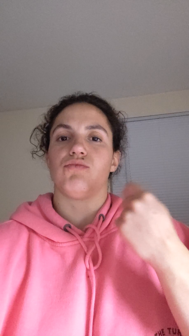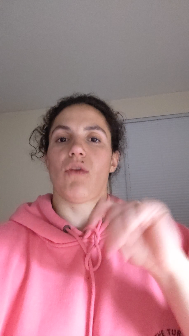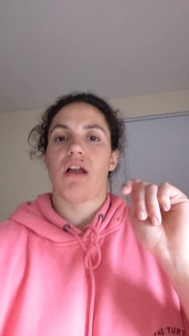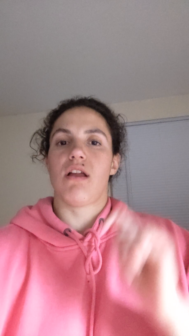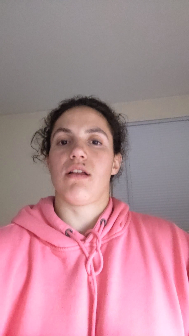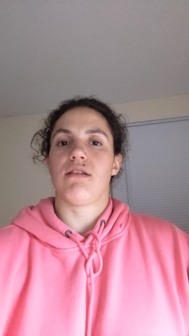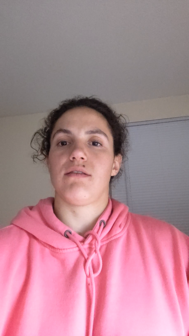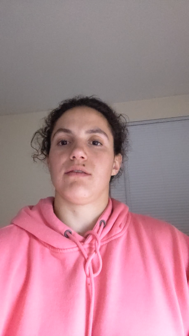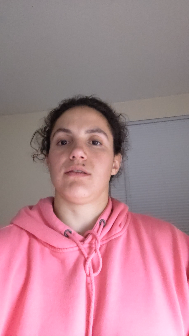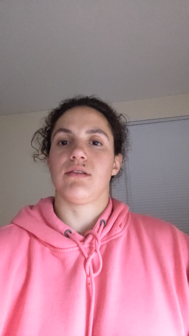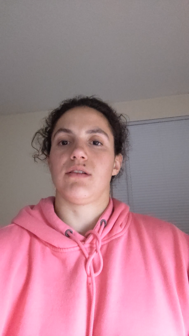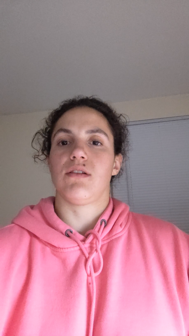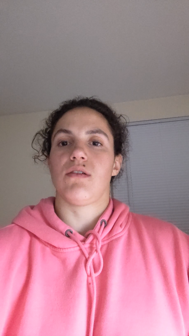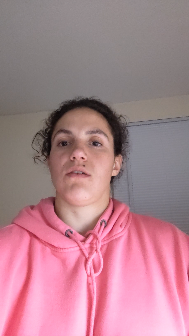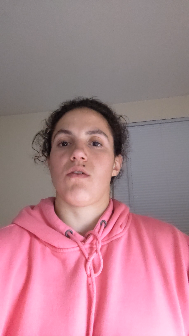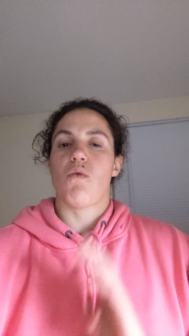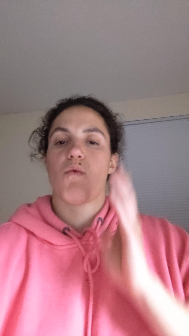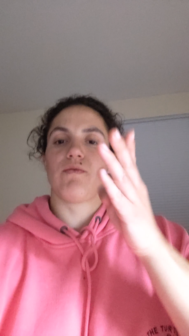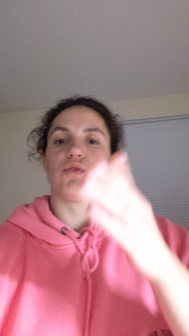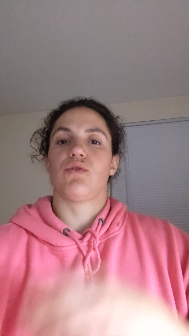over